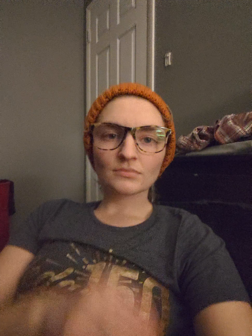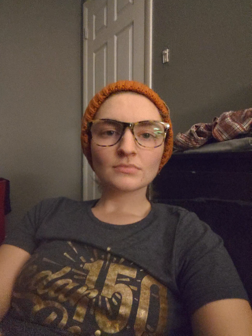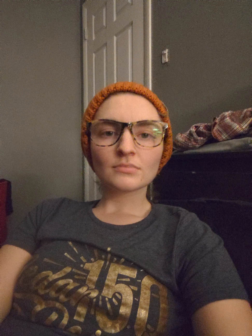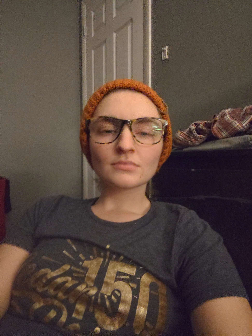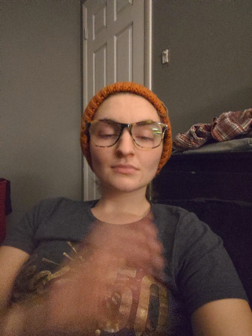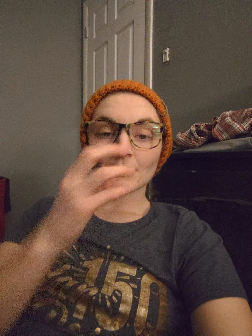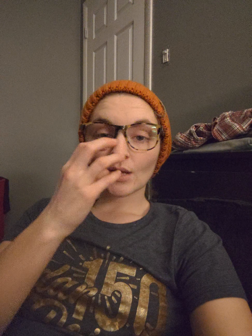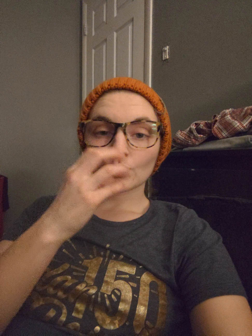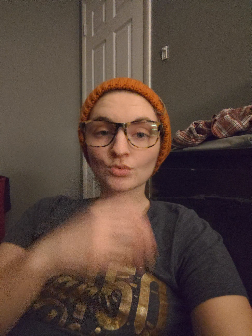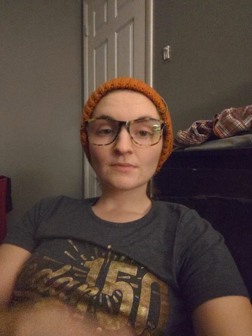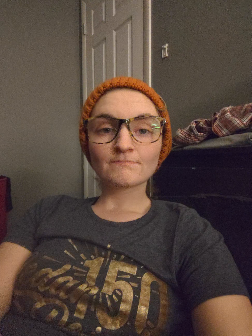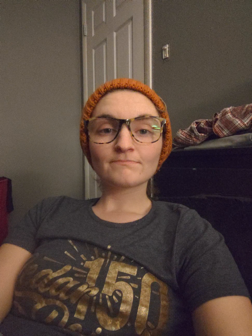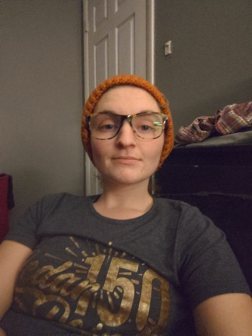clown